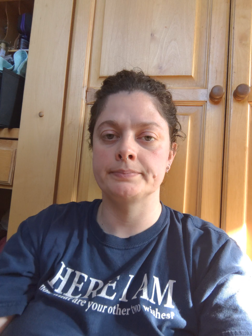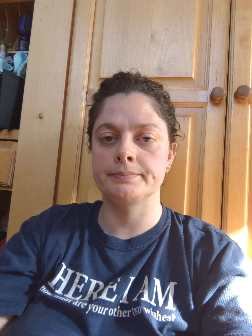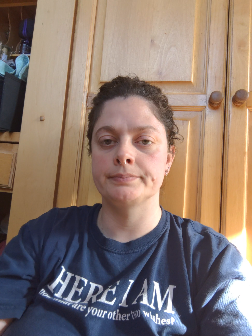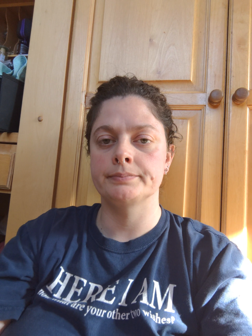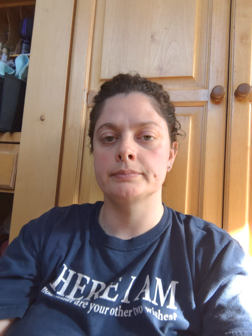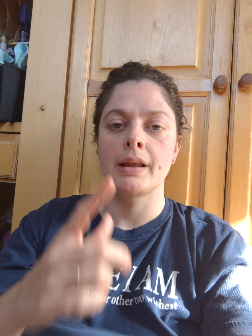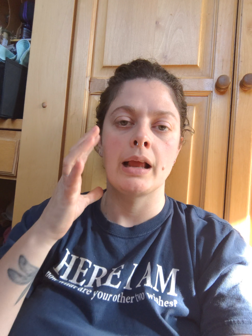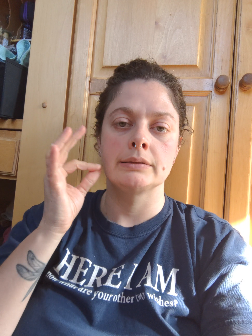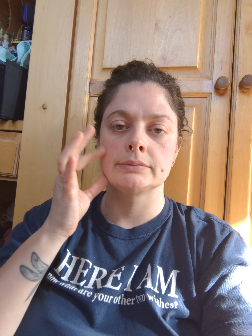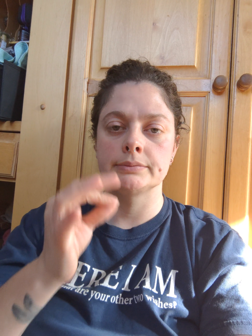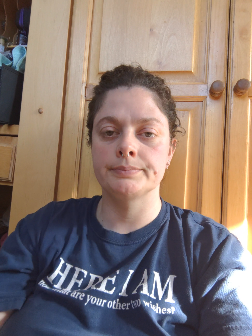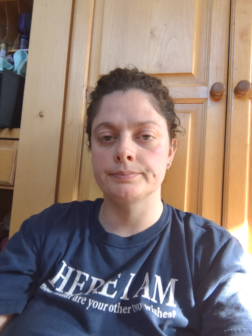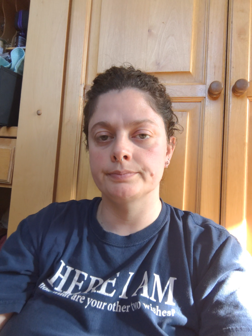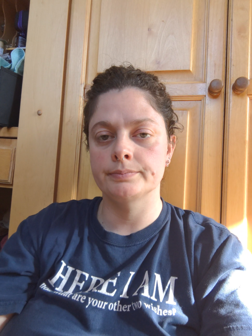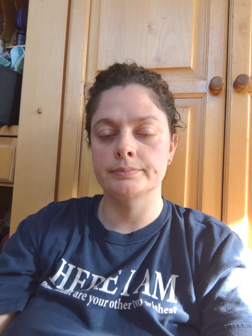cat